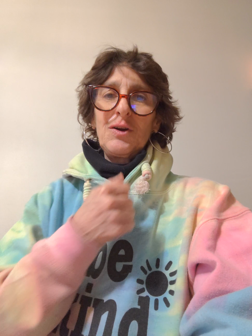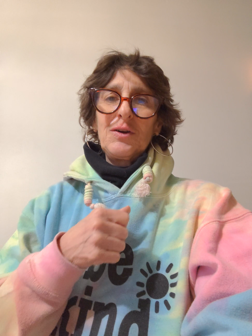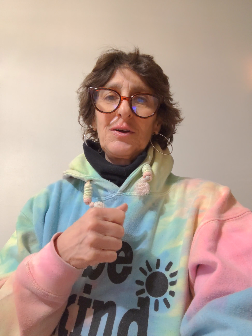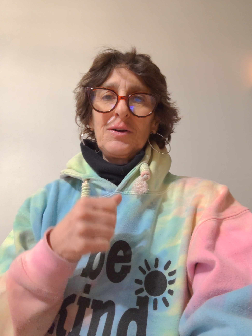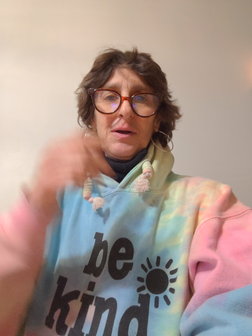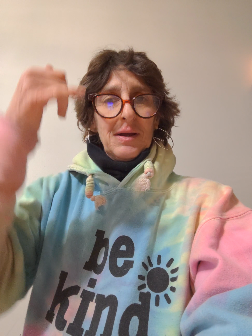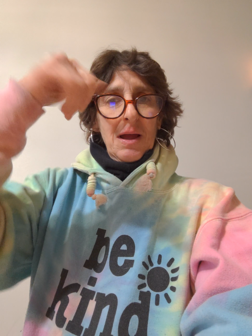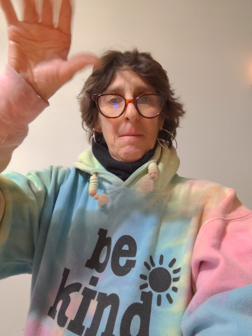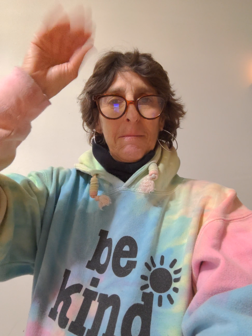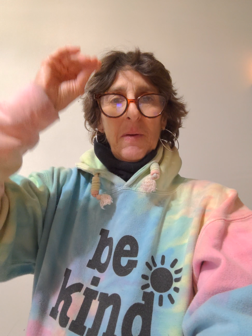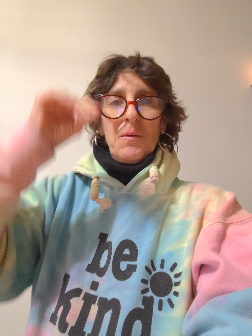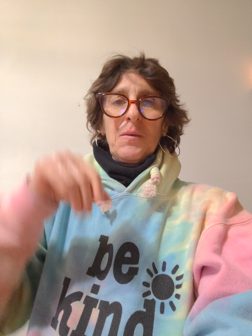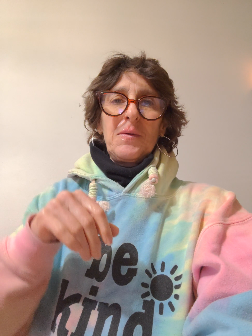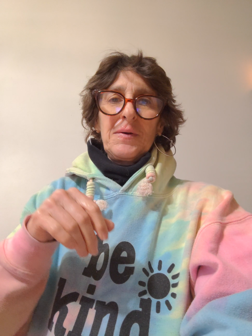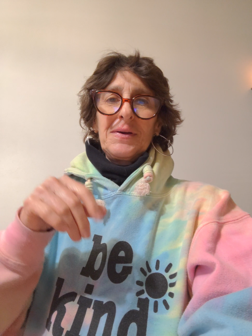cowboy